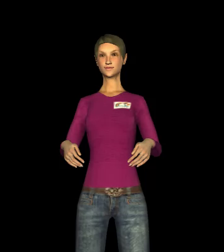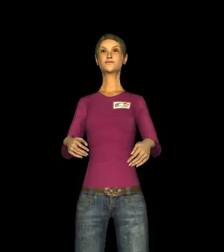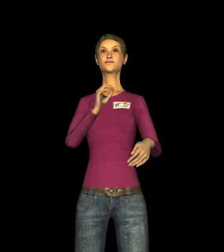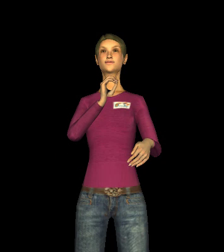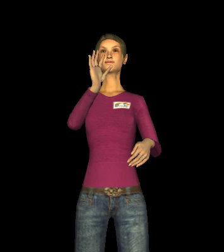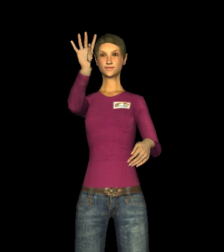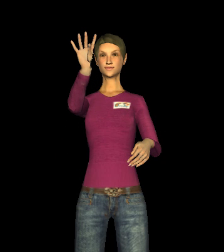يرسل